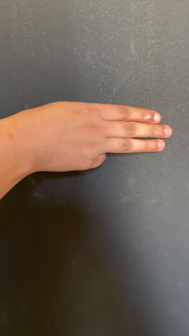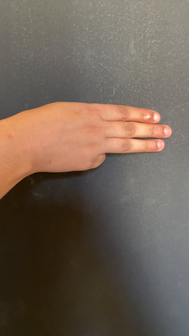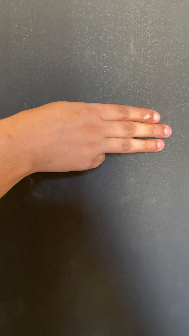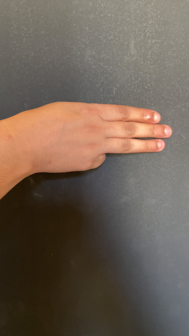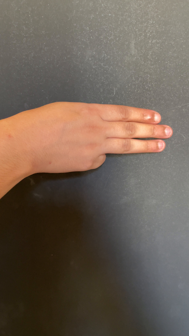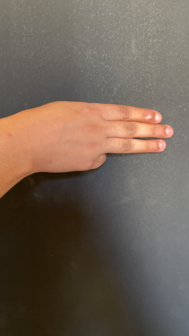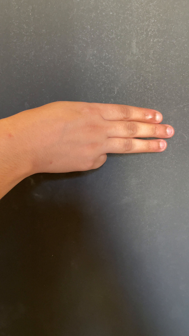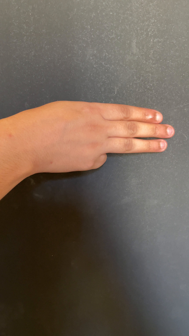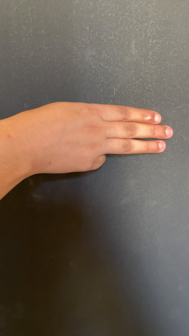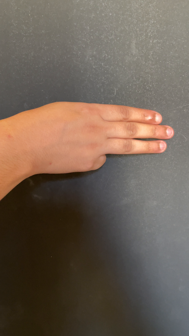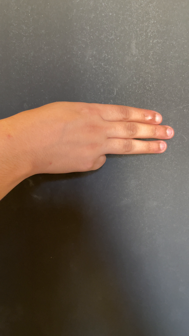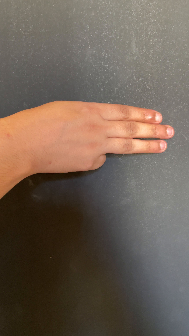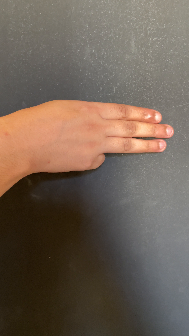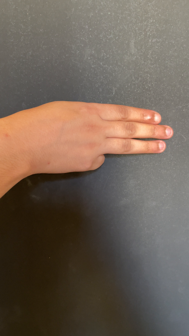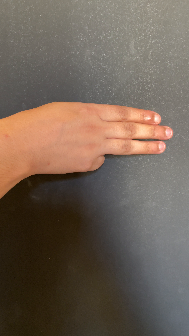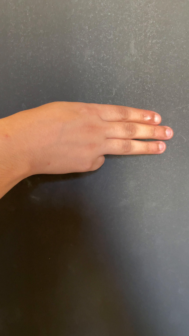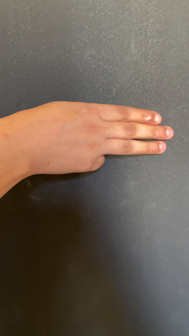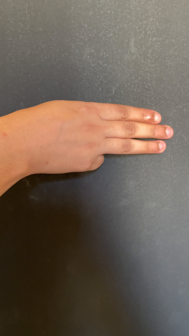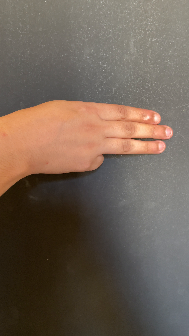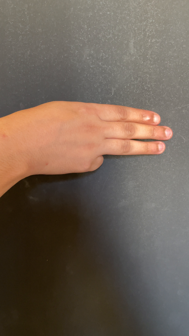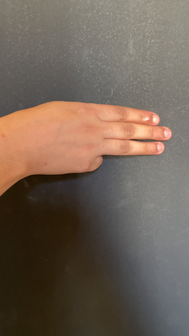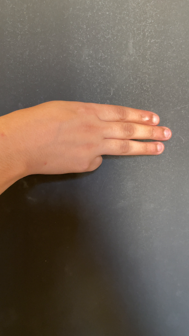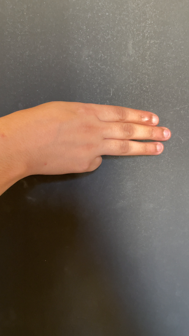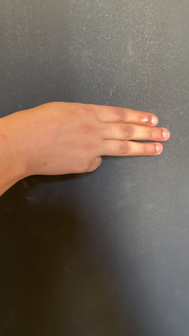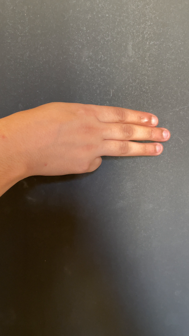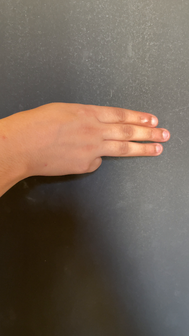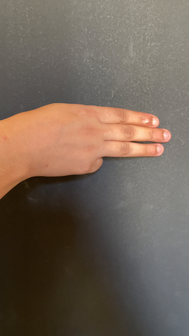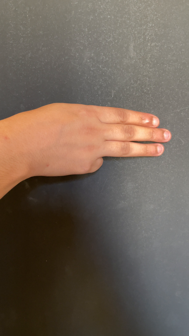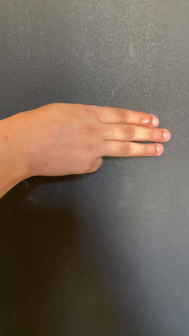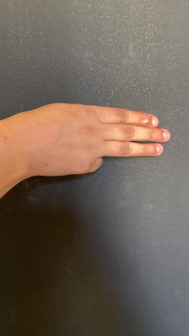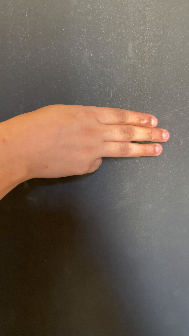घ